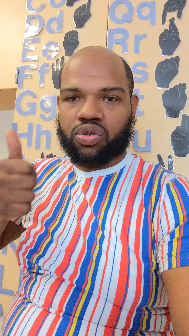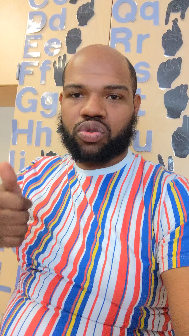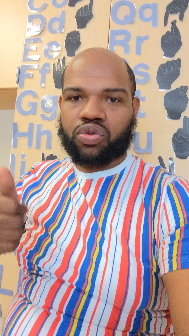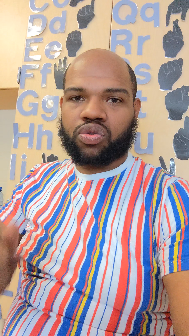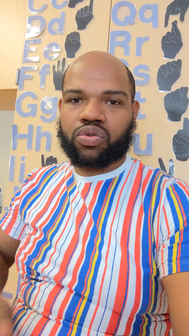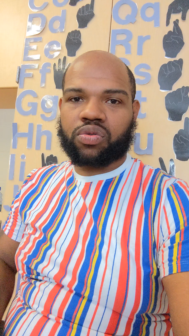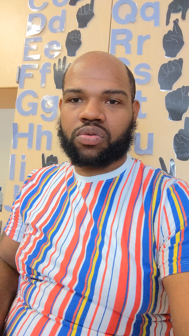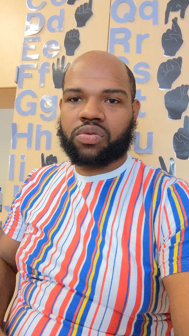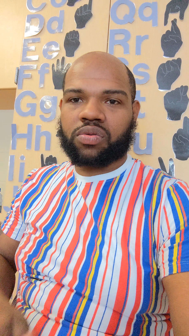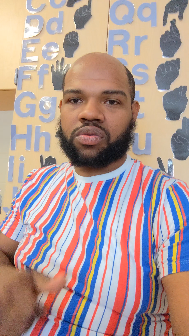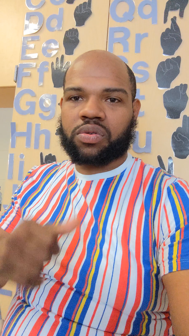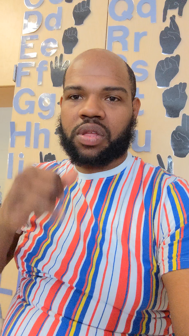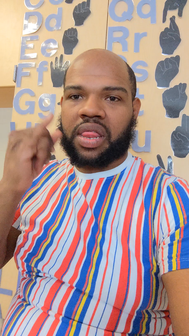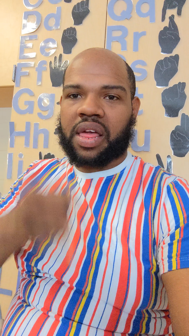last